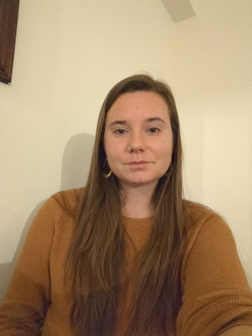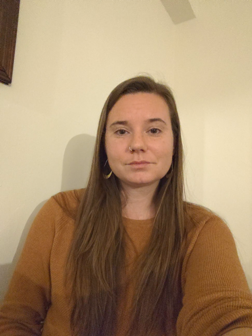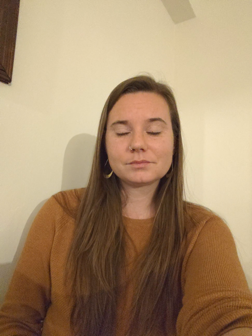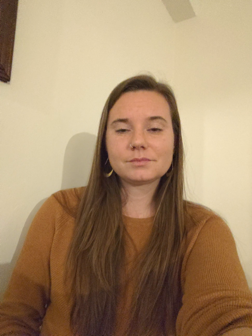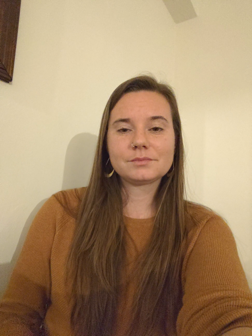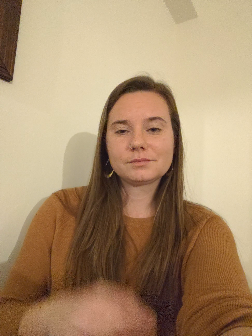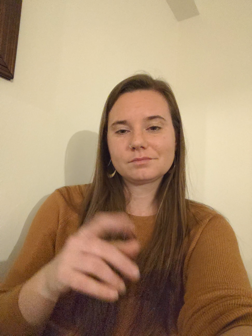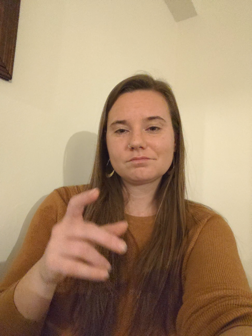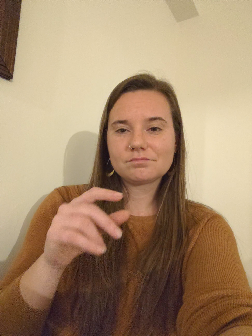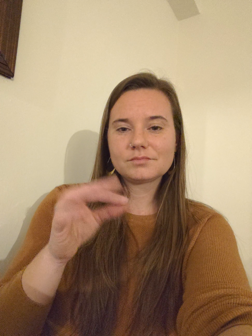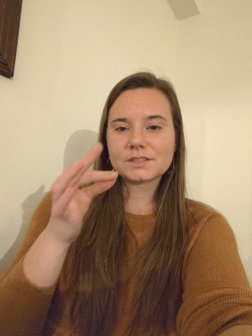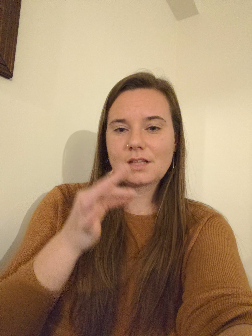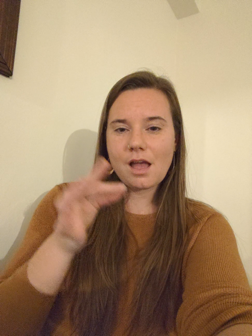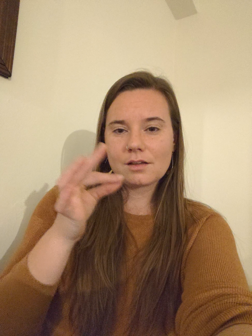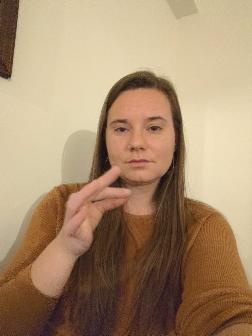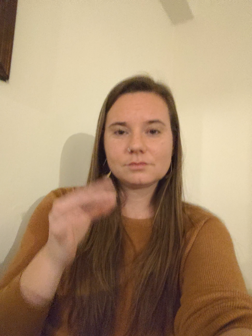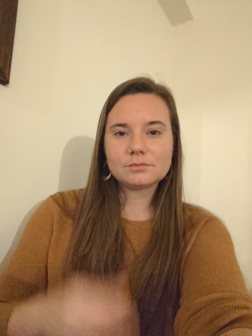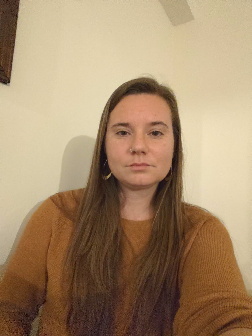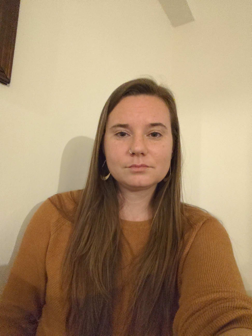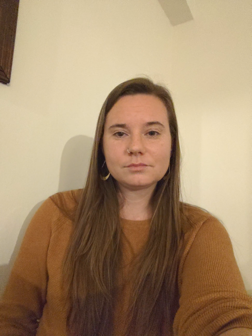snack